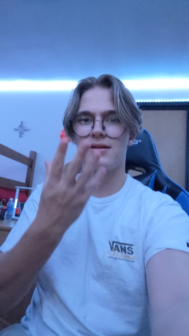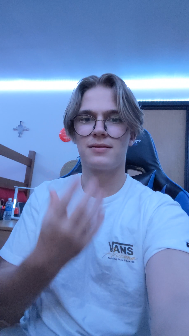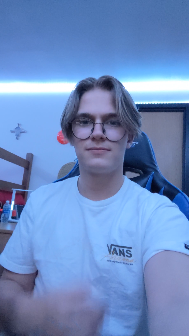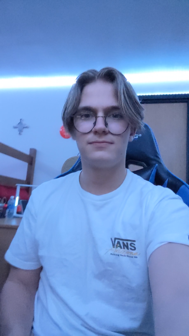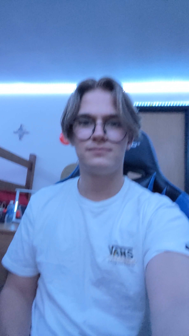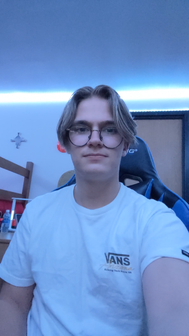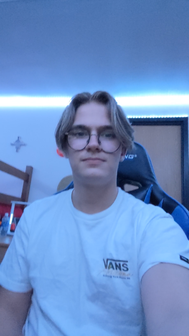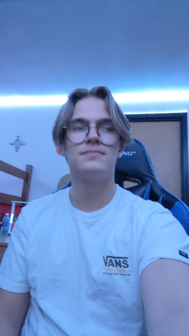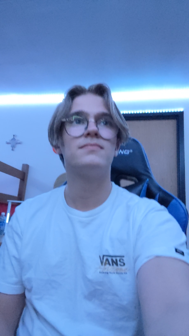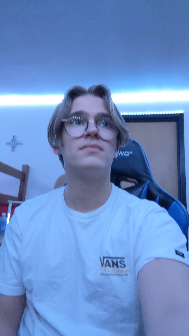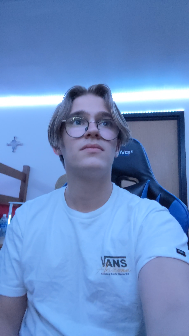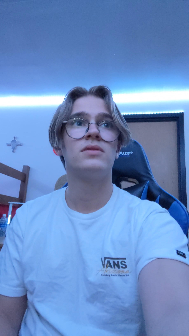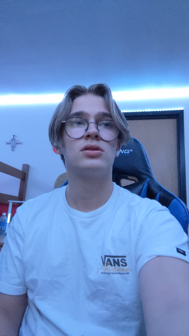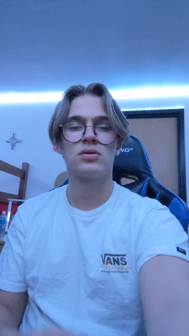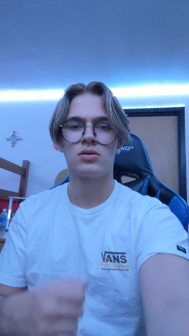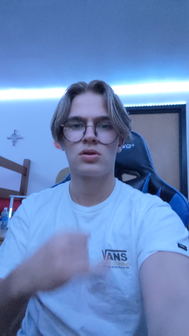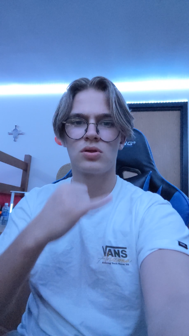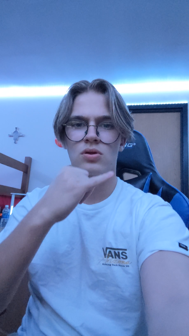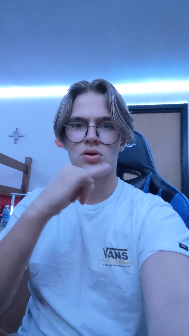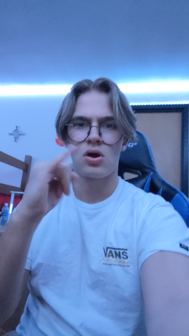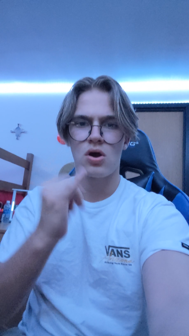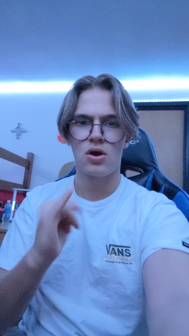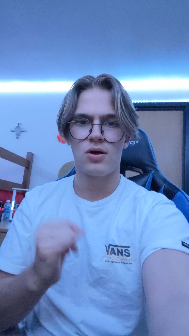draw